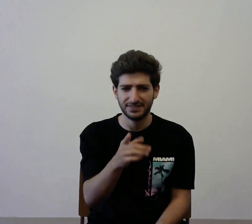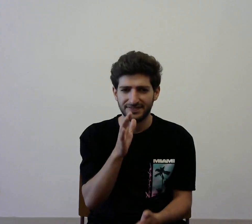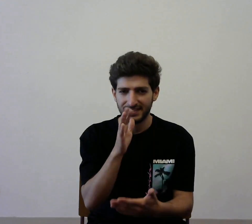vaxt